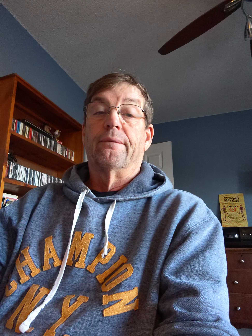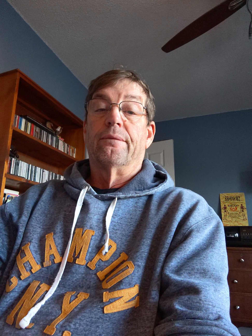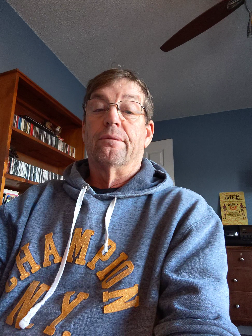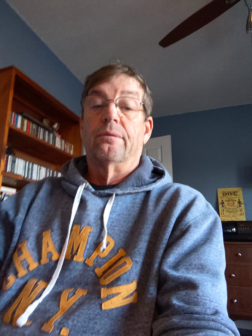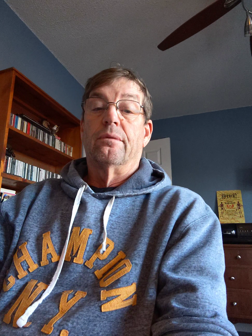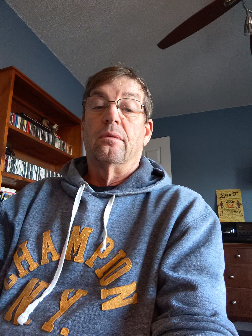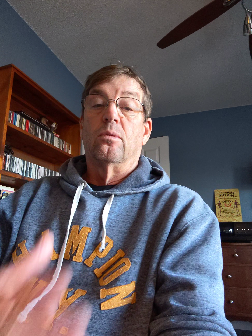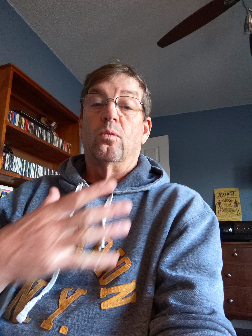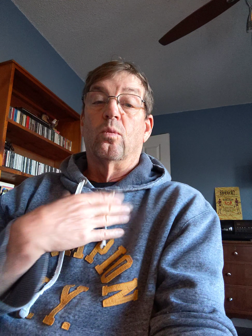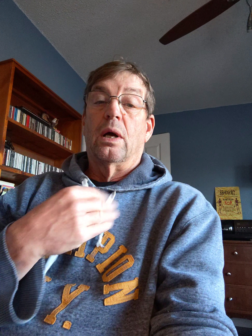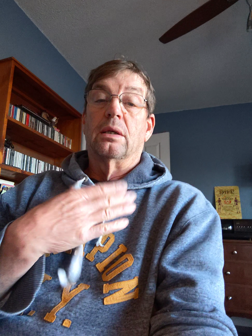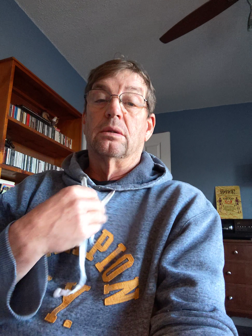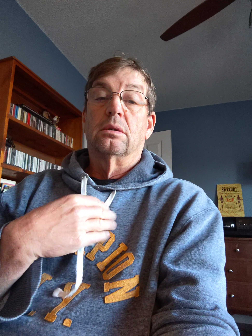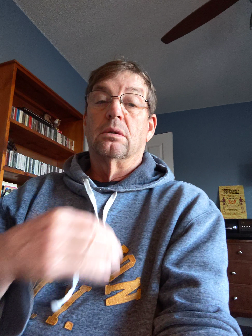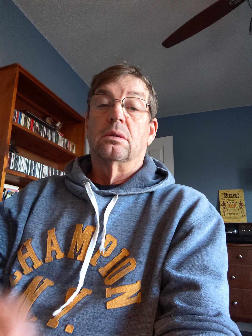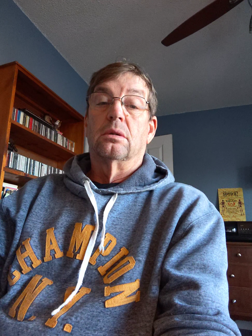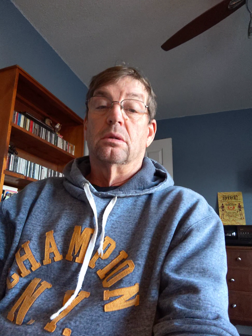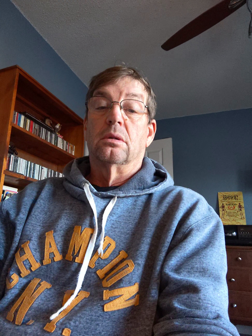white